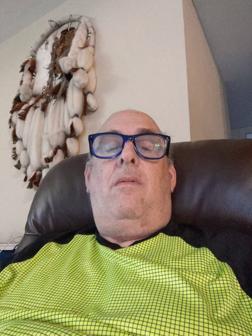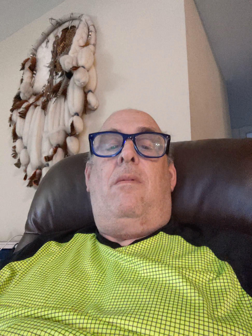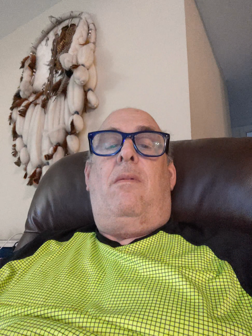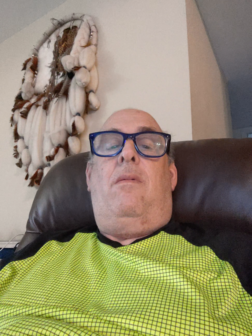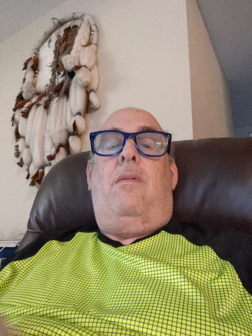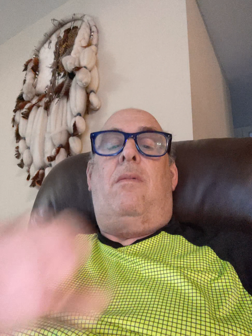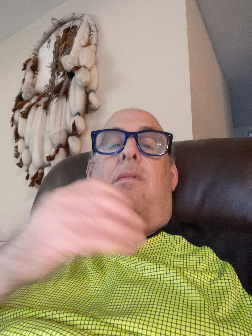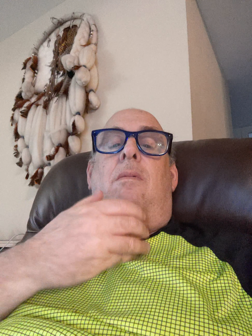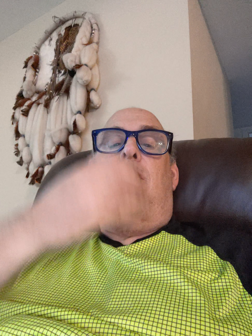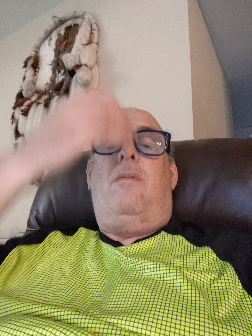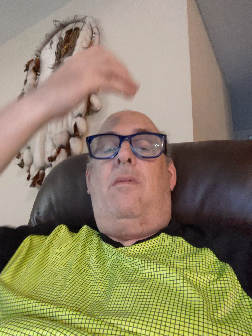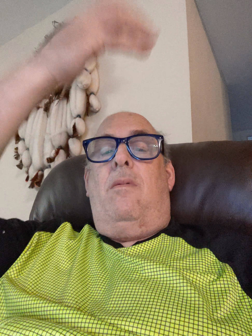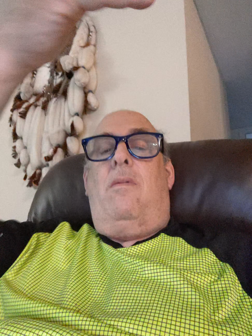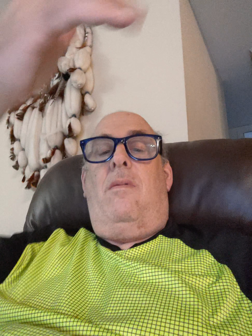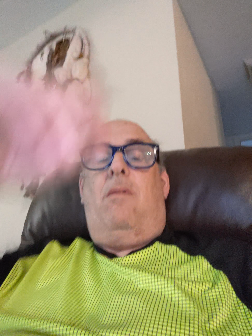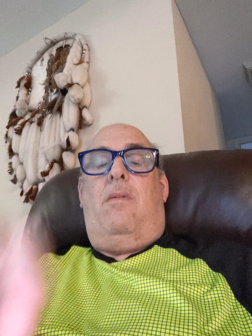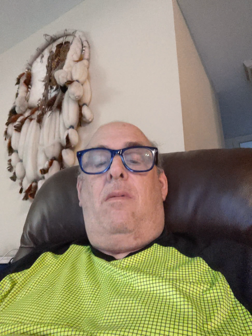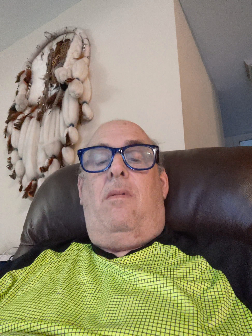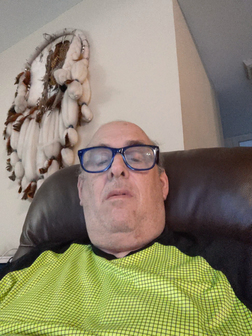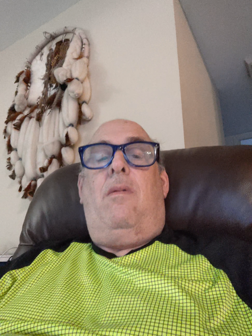giraffe